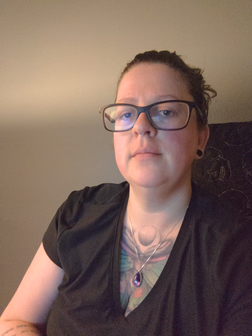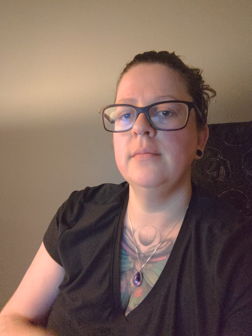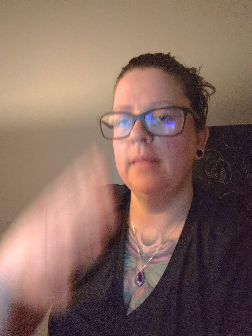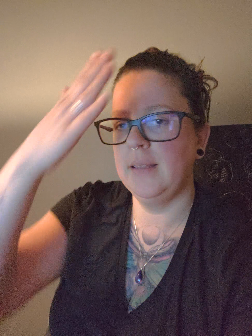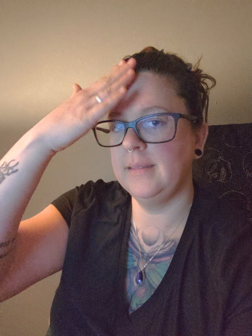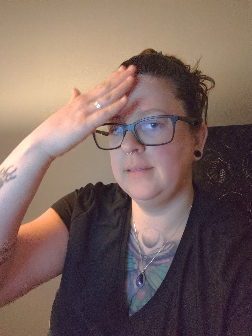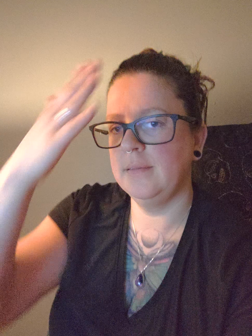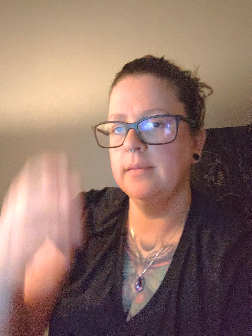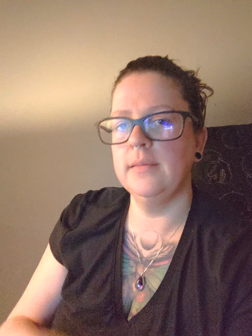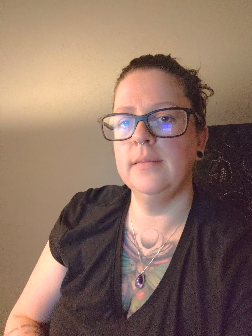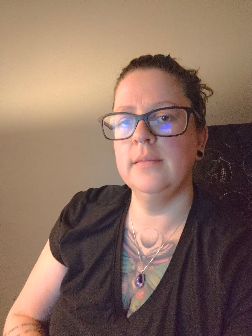hat